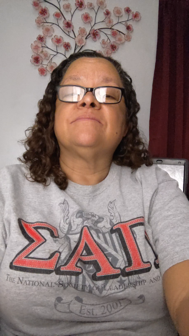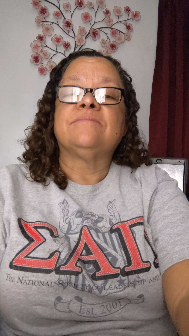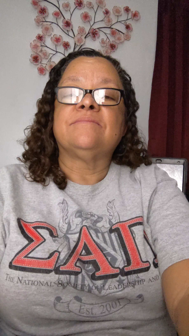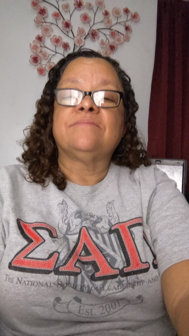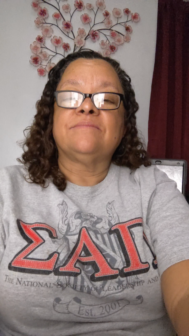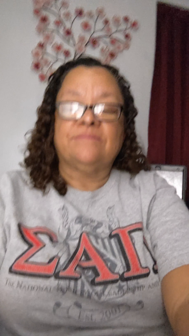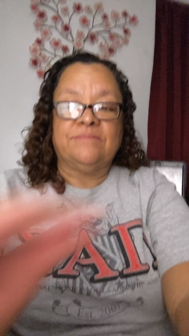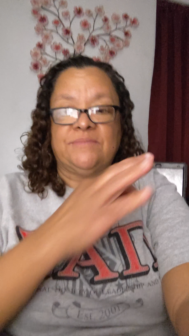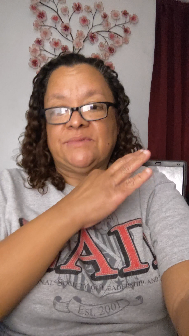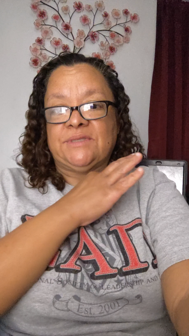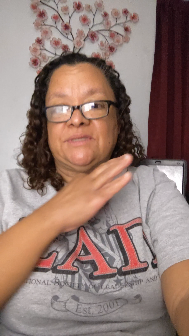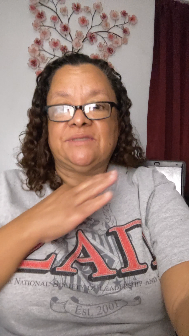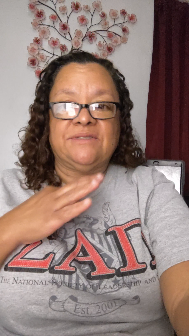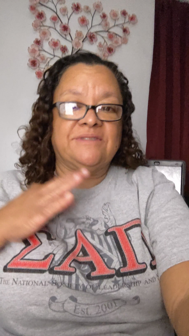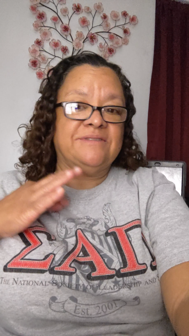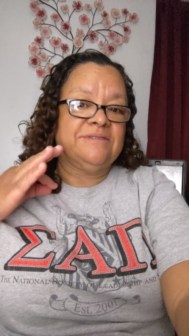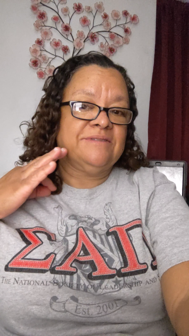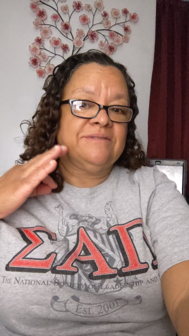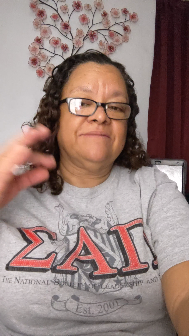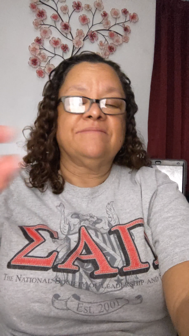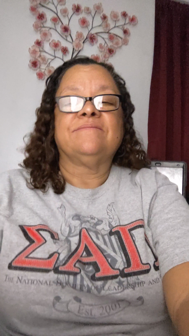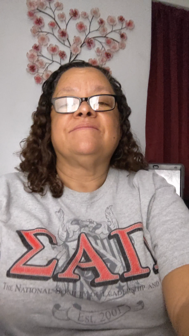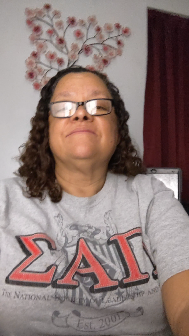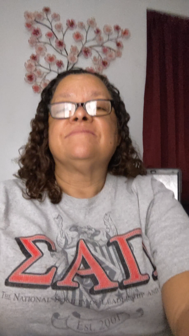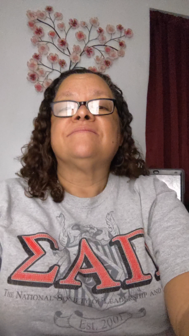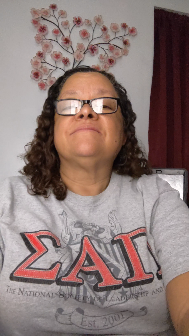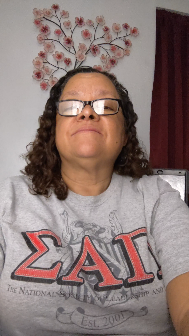beads